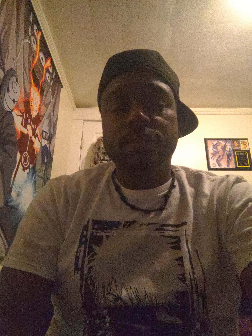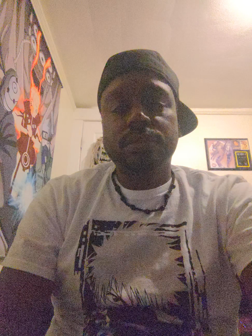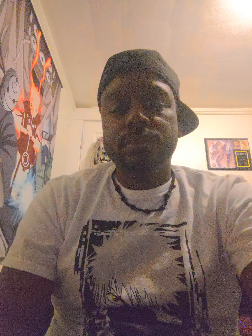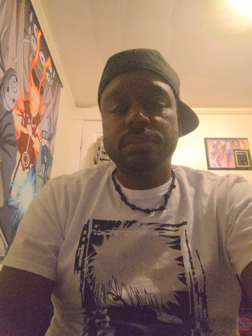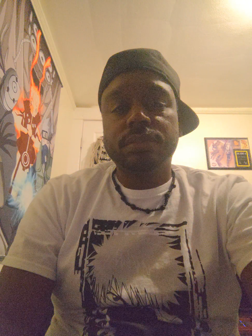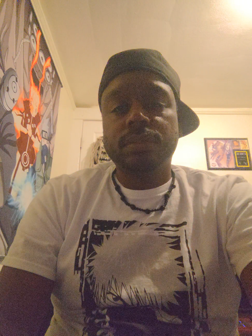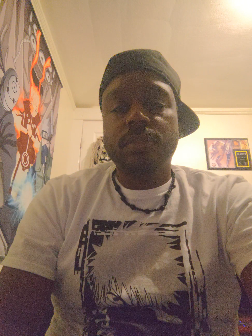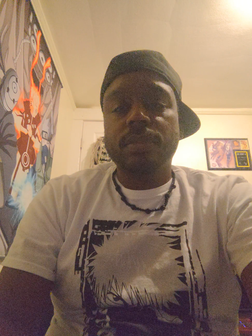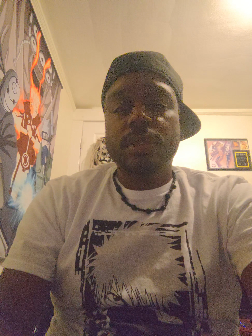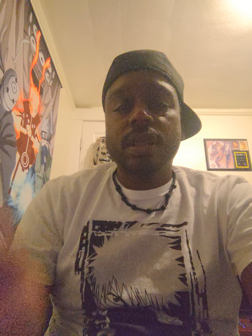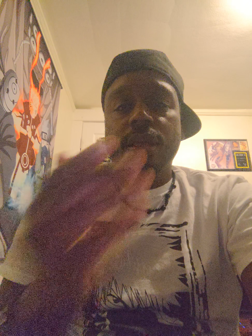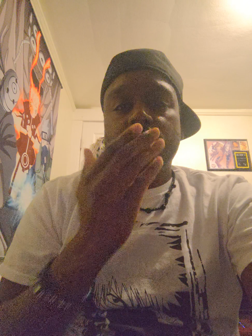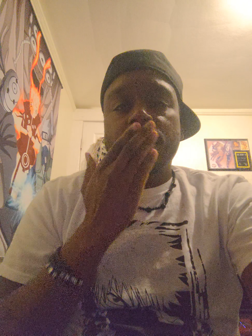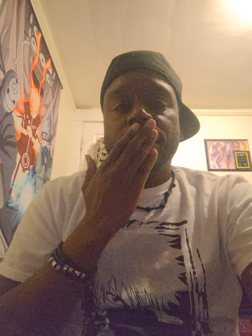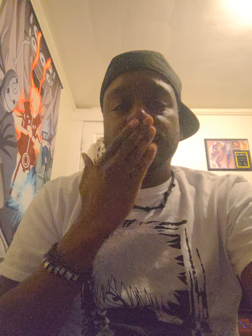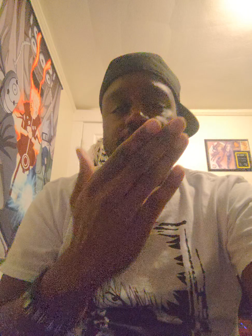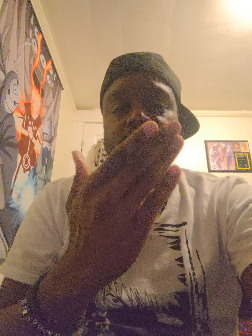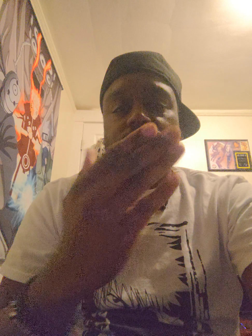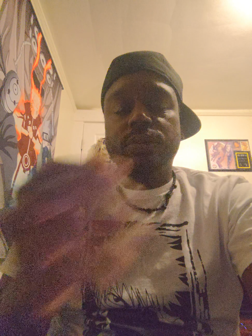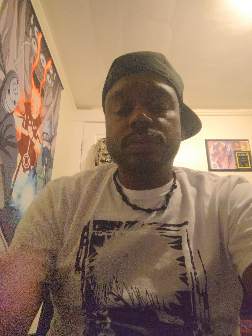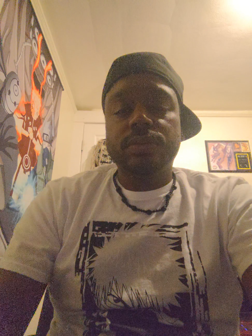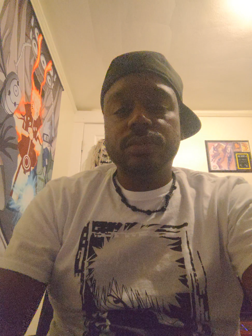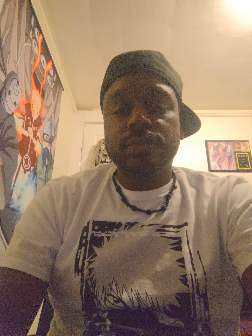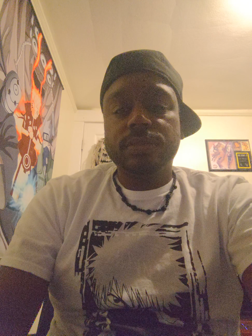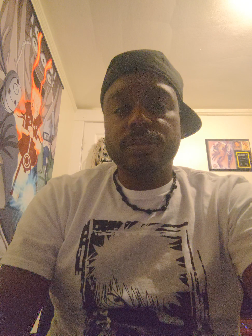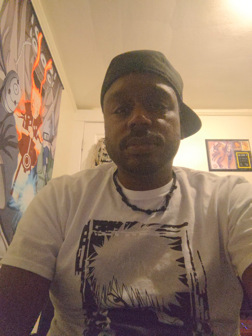thank you